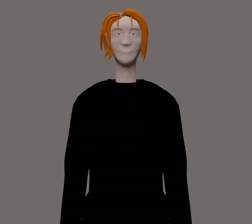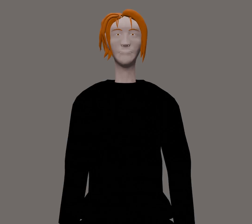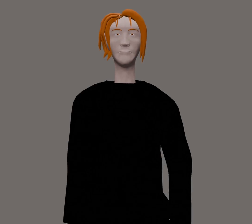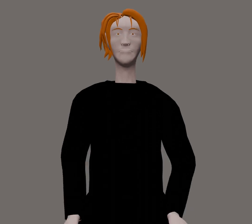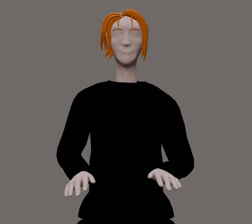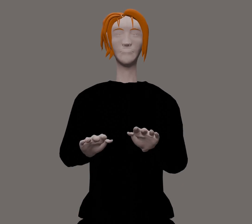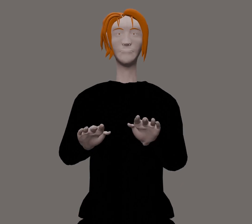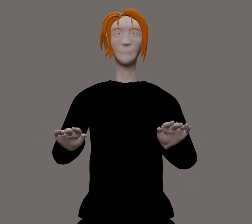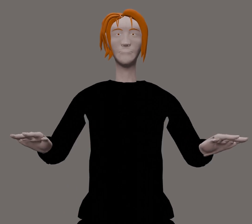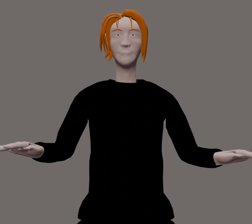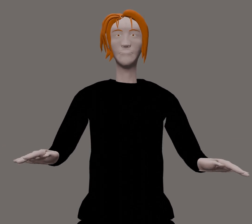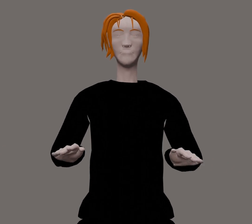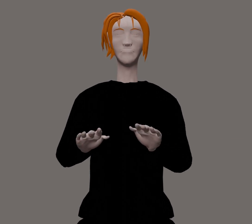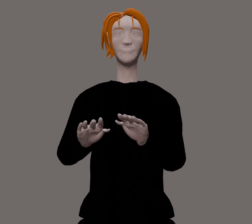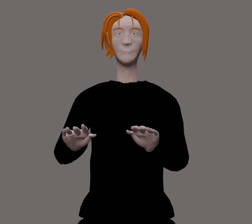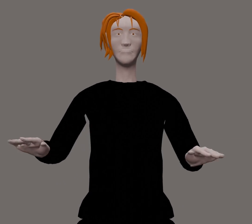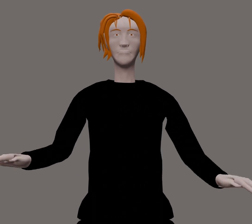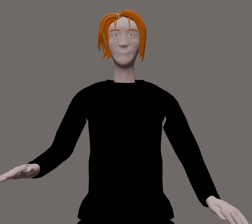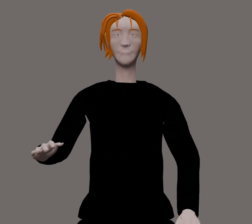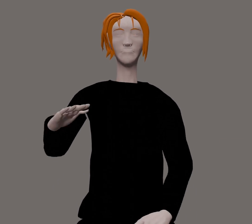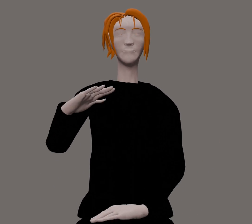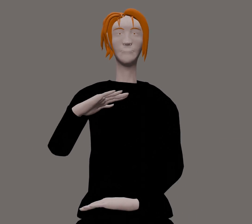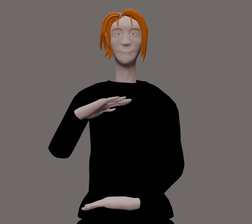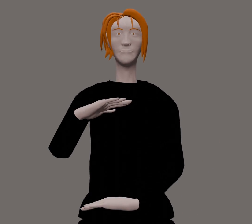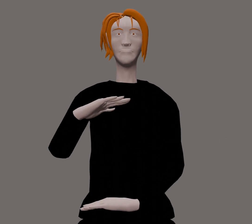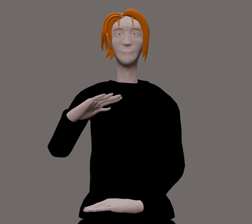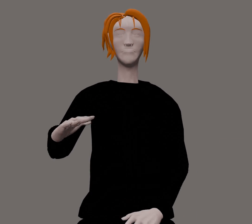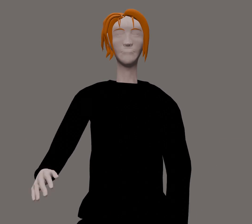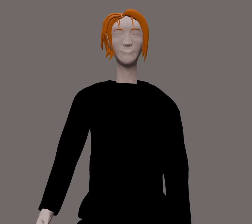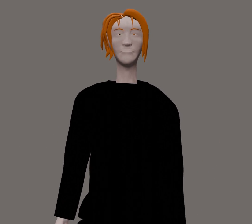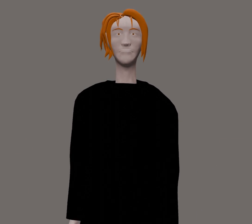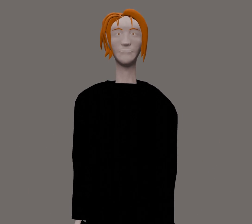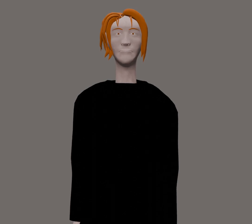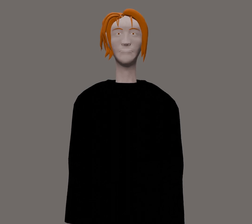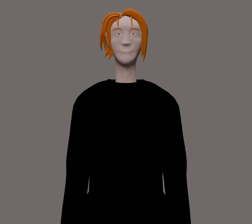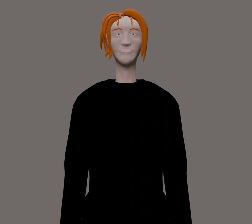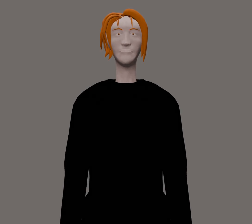Bathing suit (1 Piece)